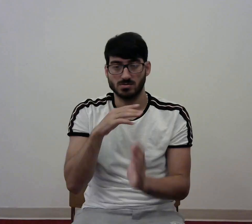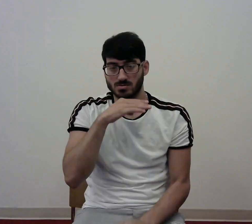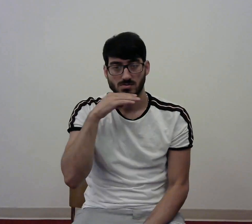çox